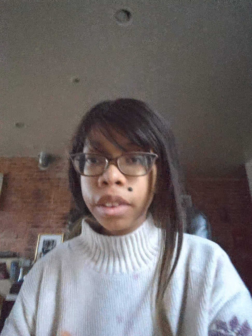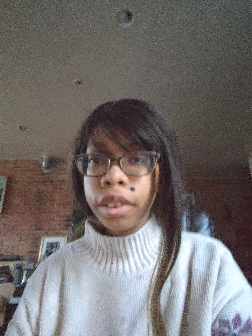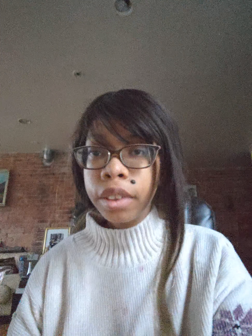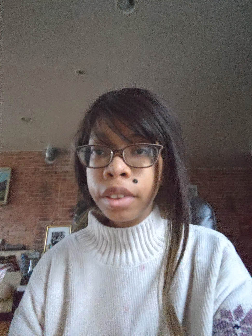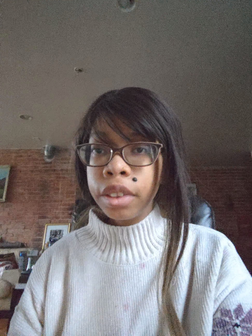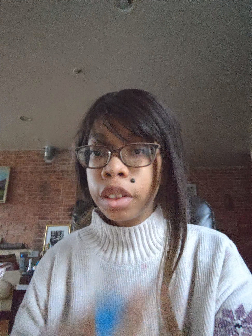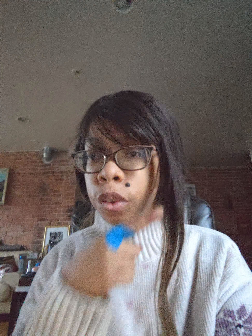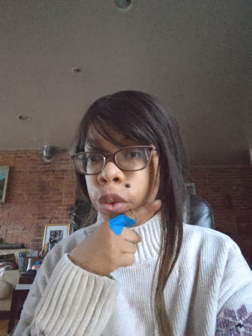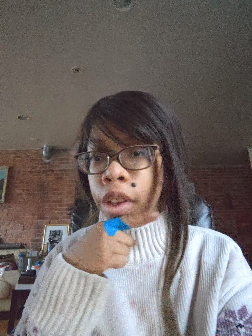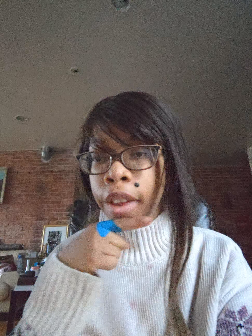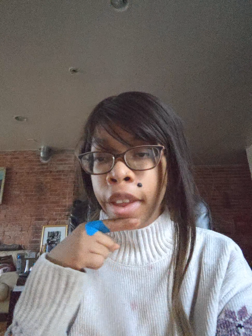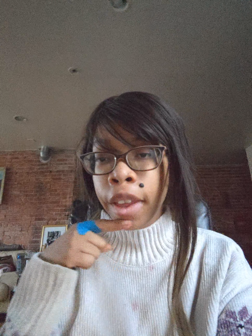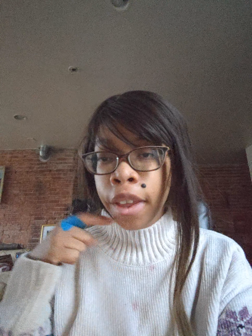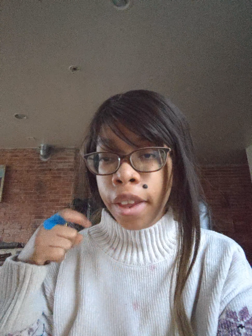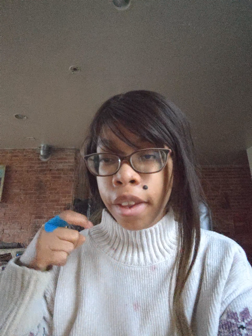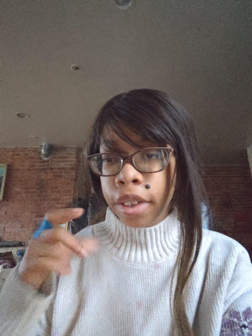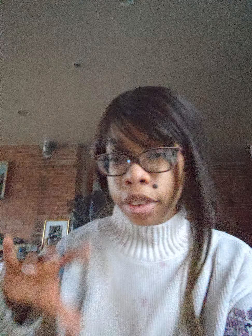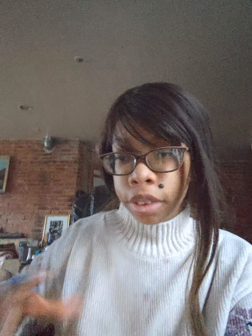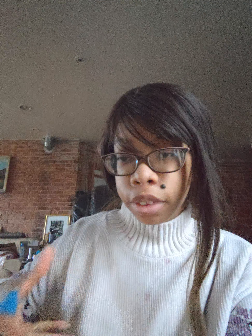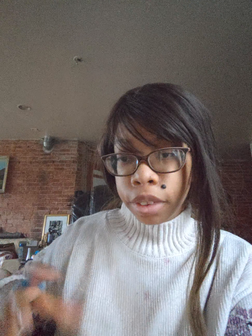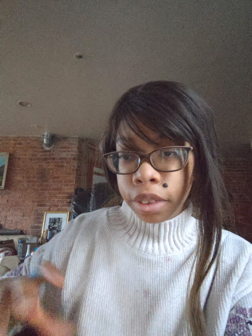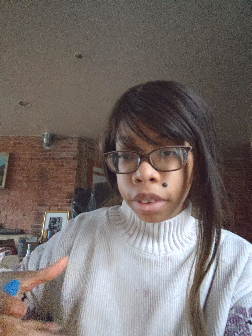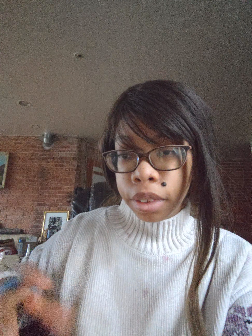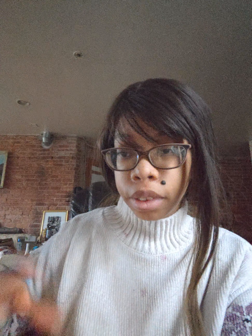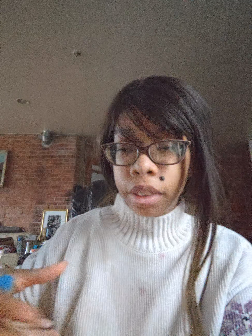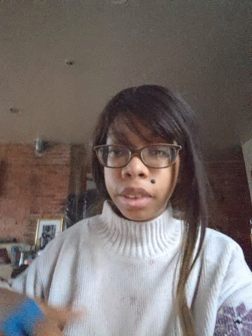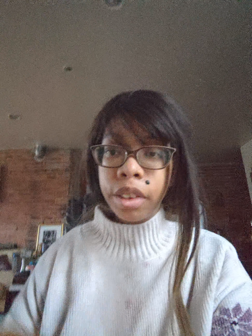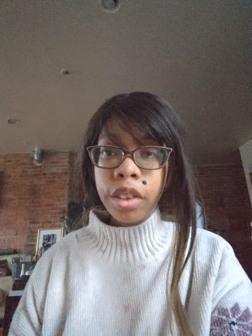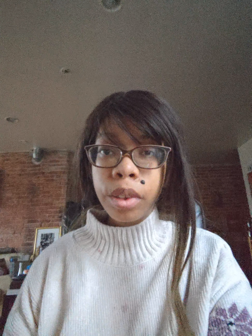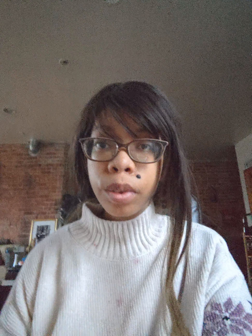dryer